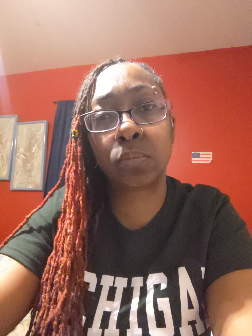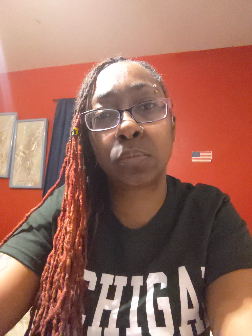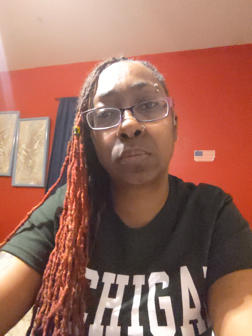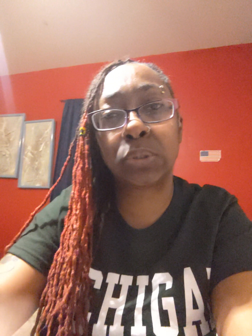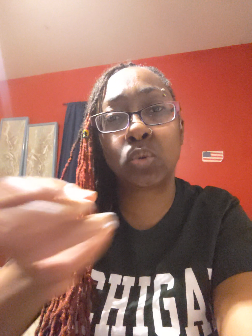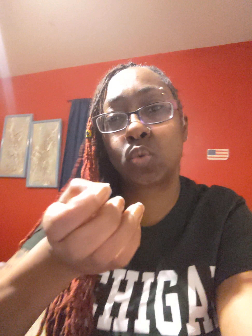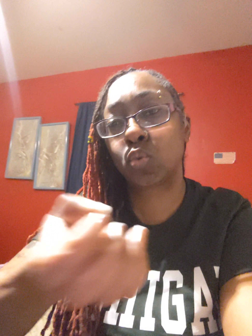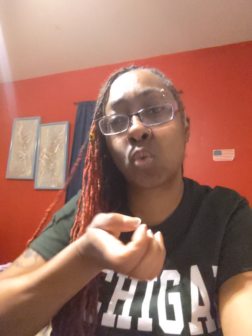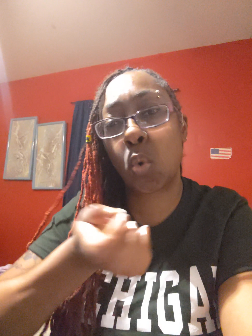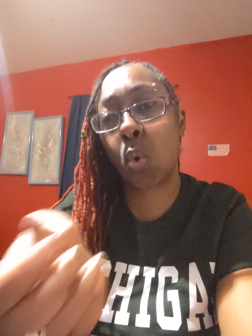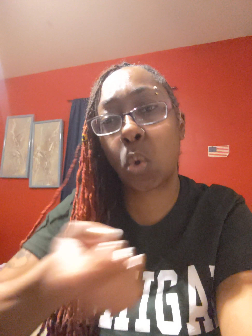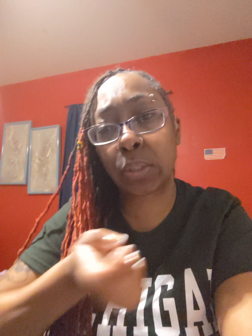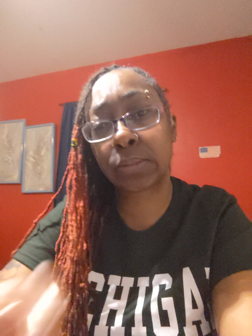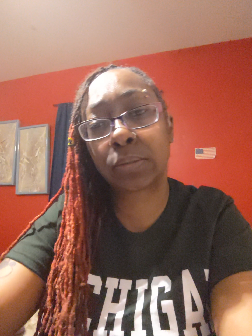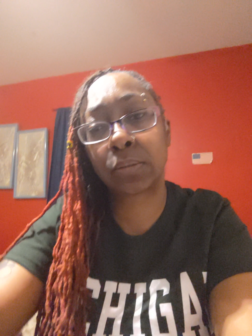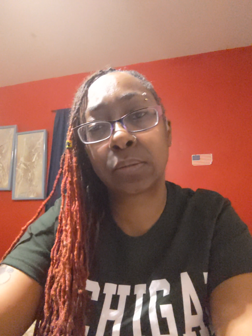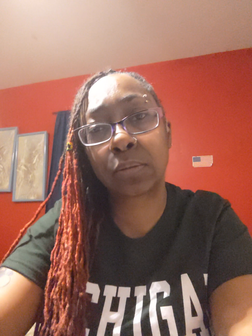drawer